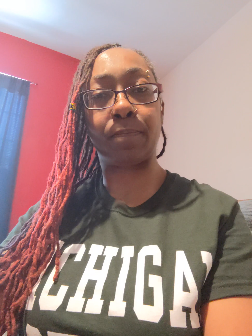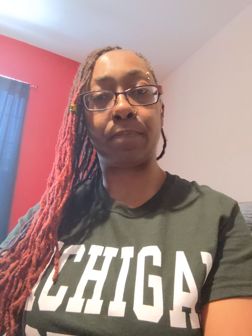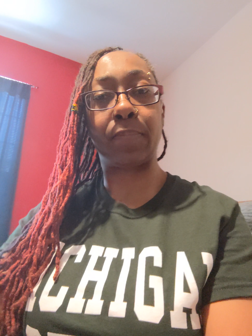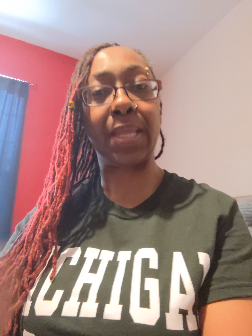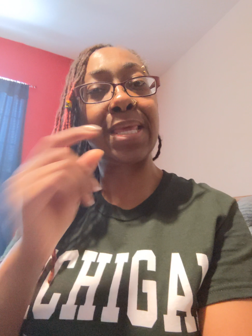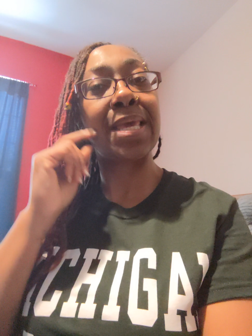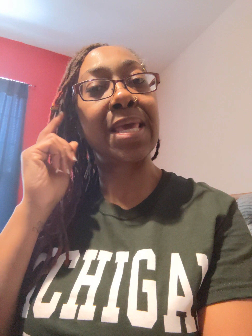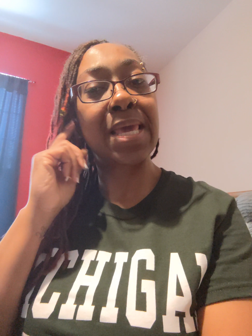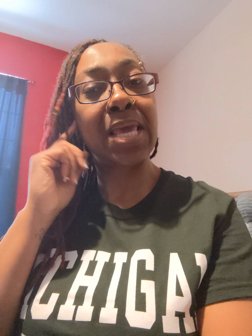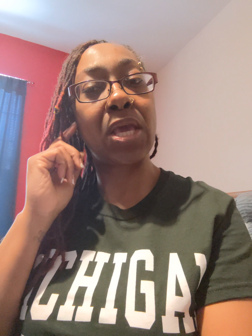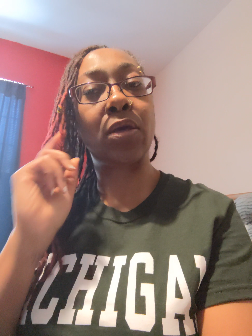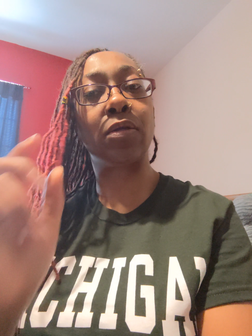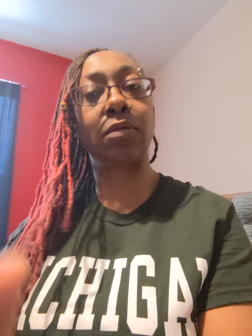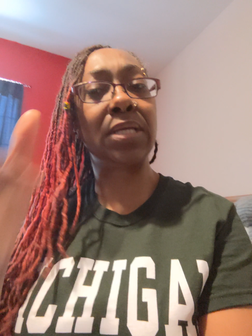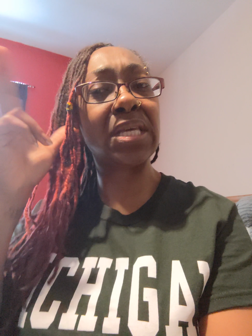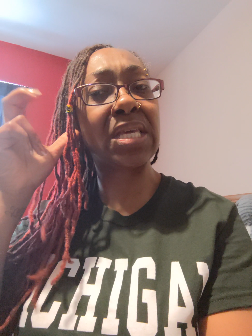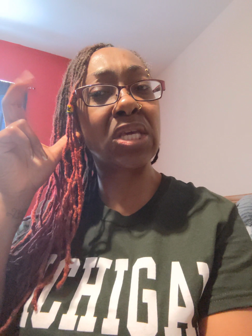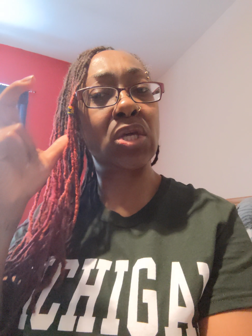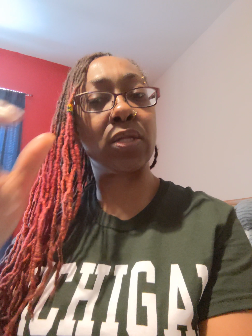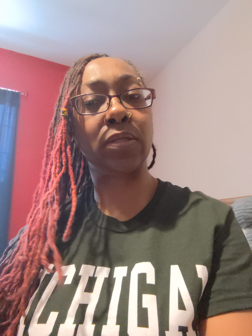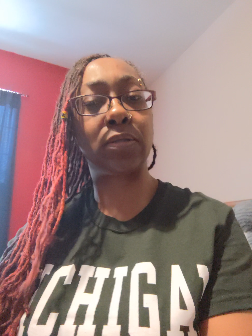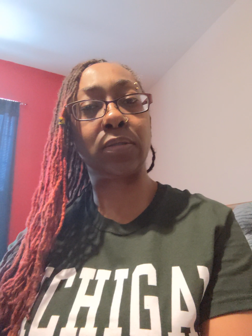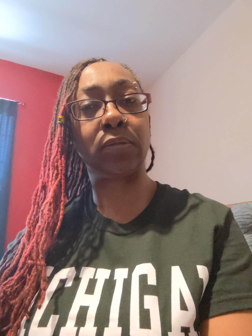hear